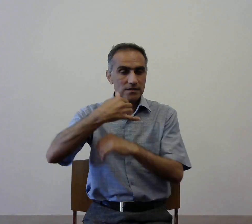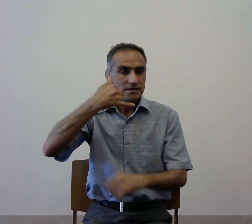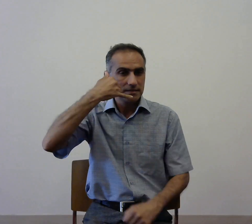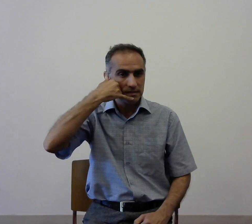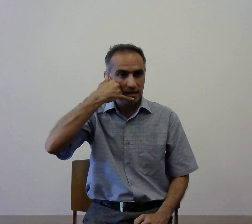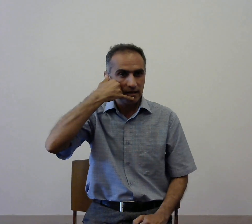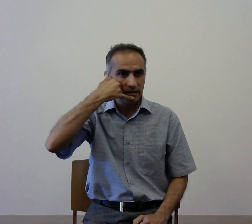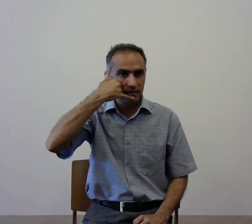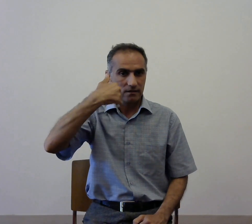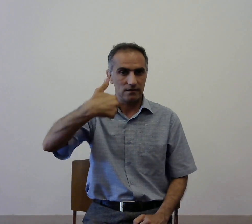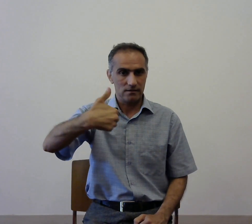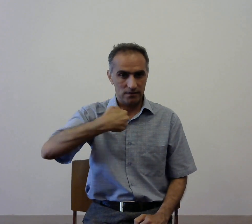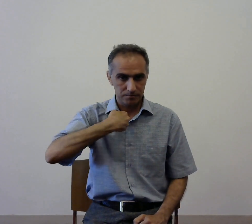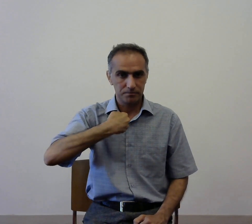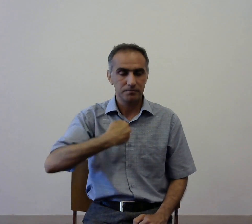zəng